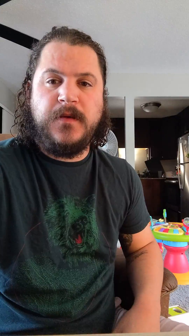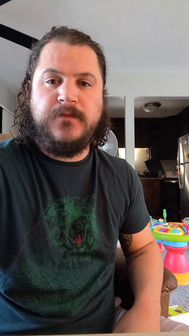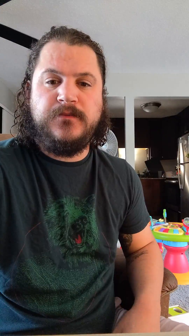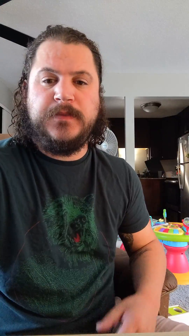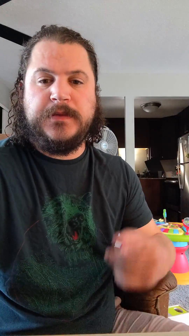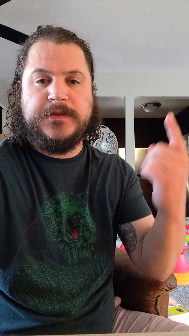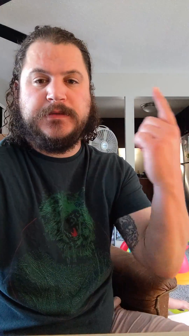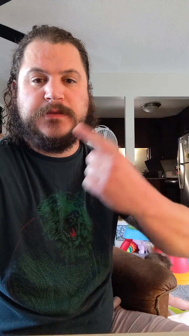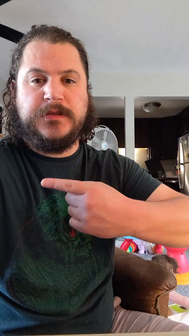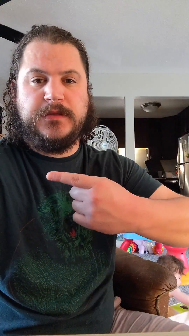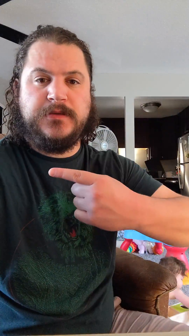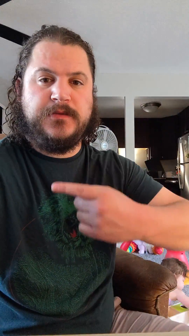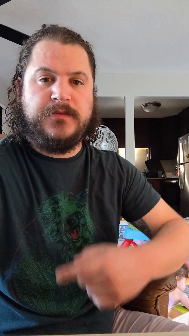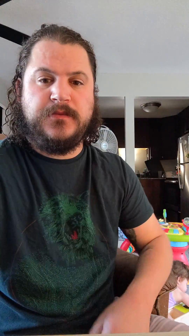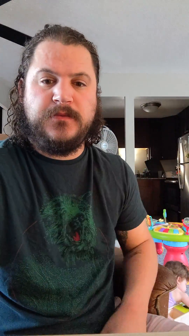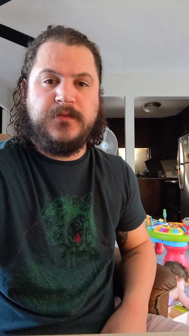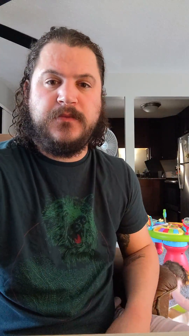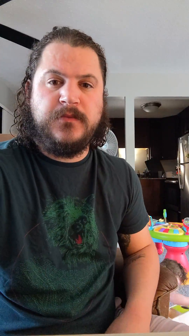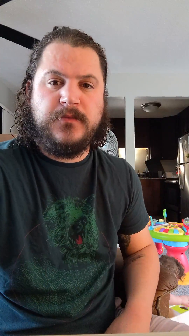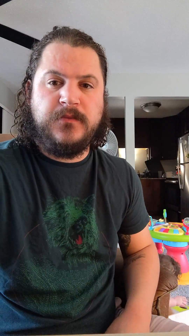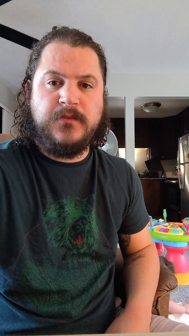day